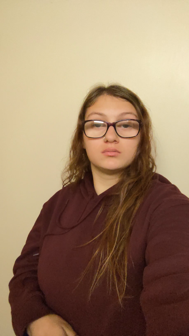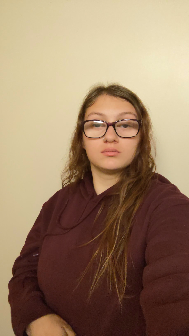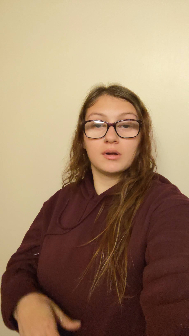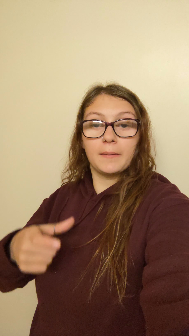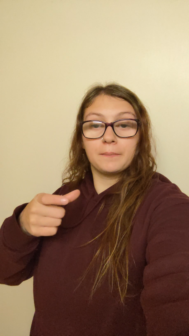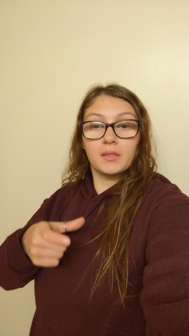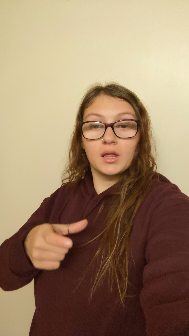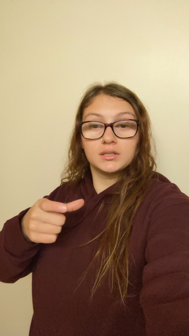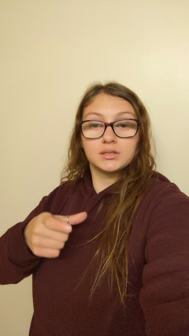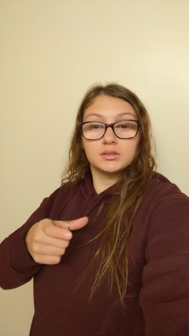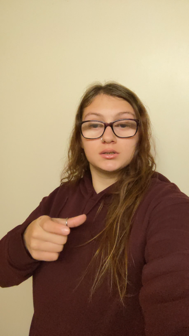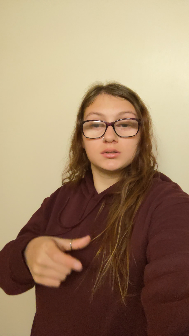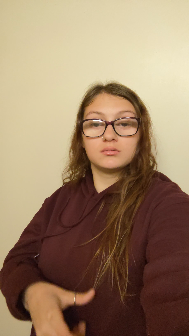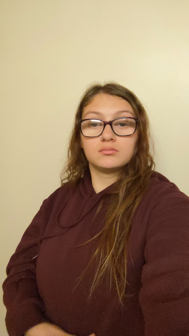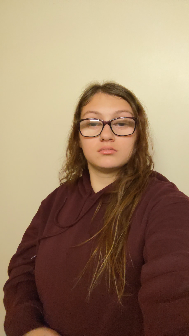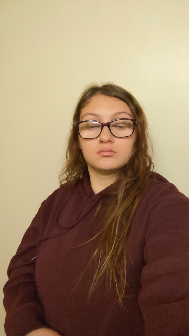plate